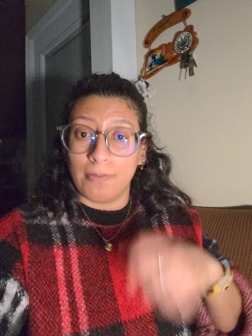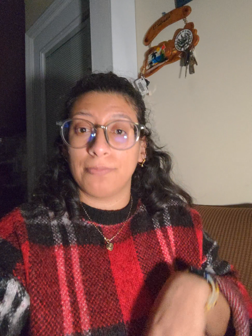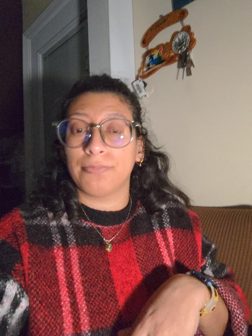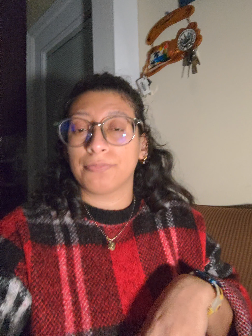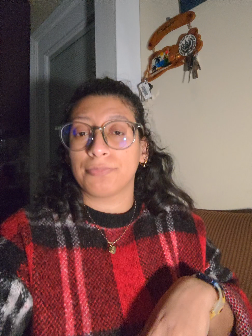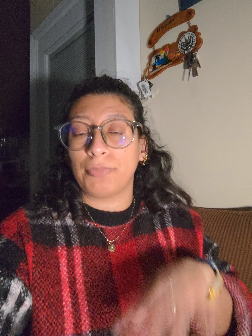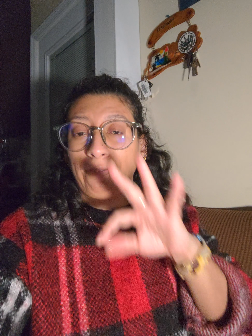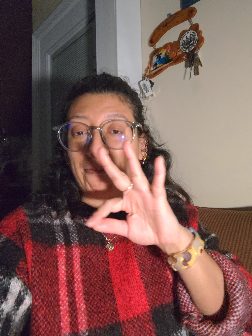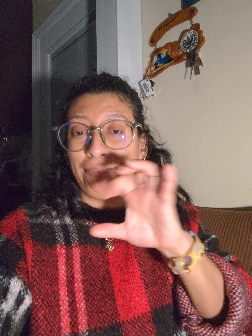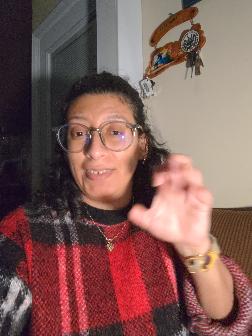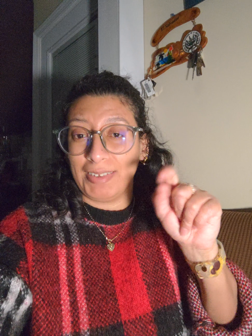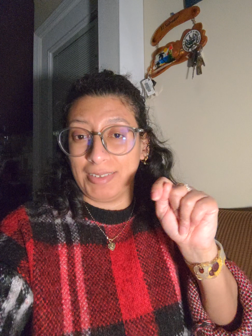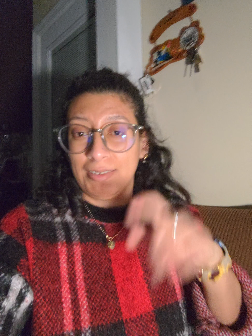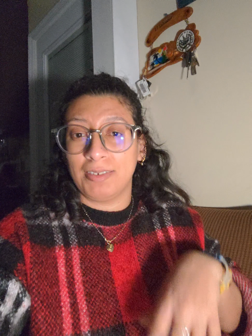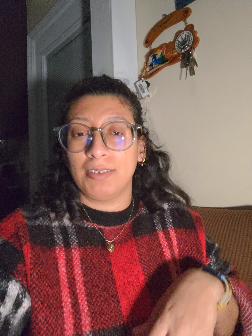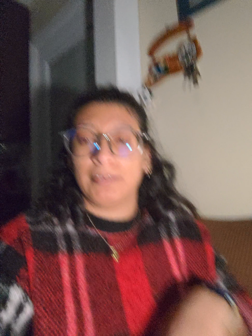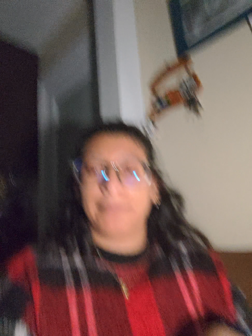feet